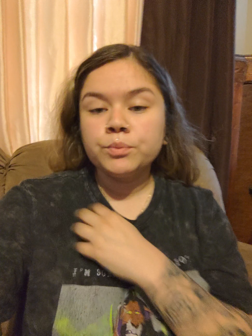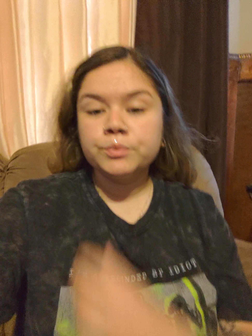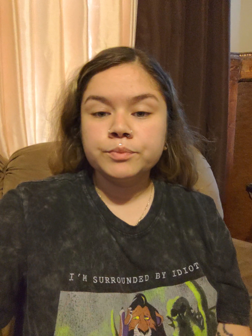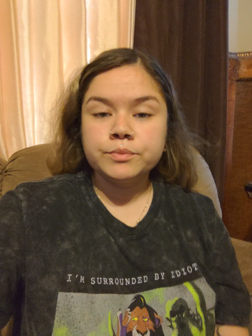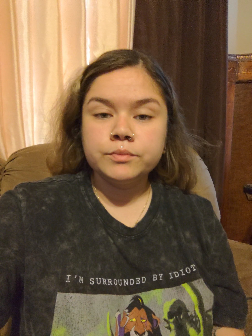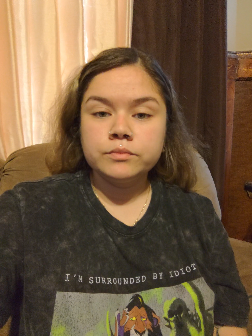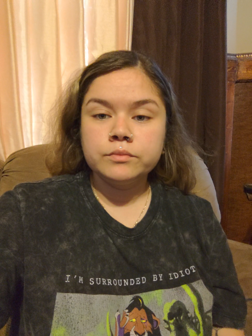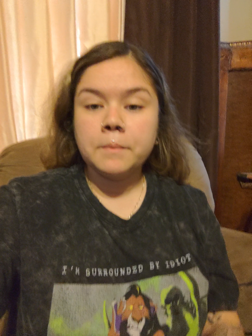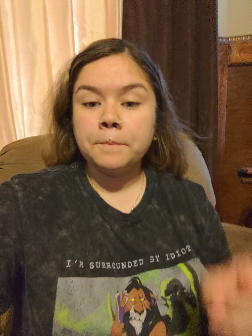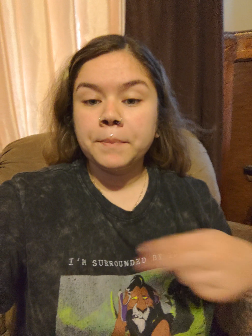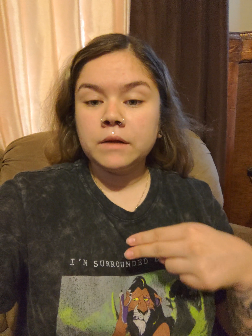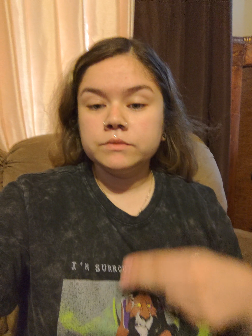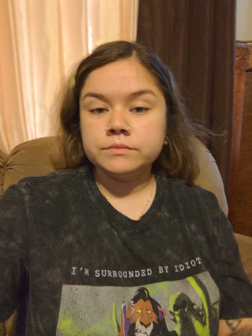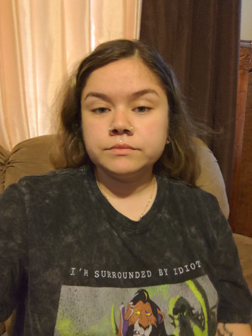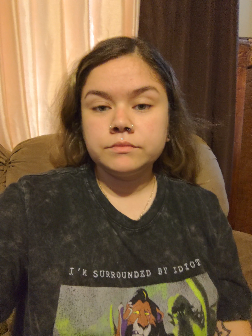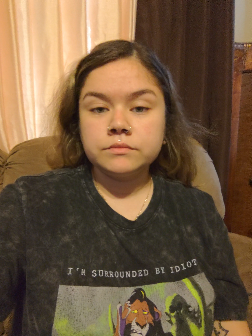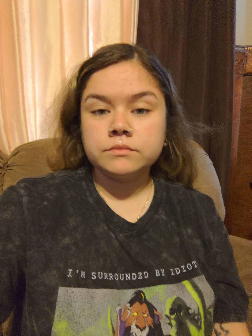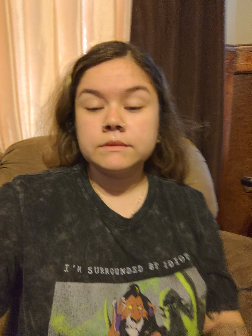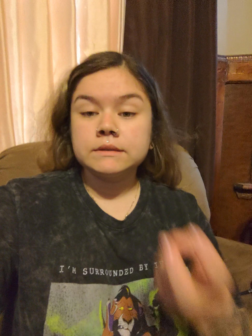belt